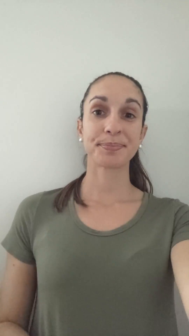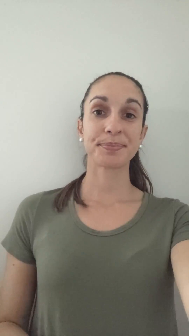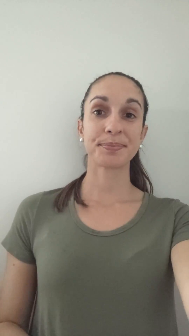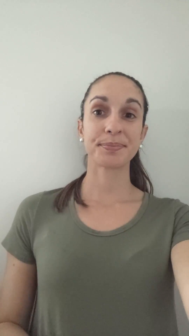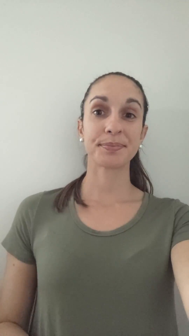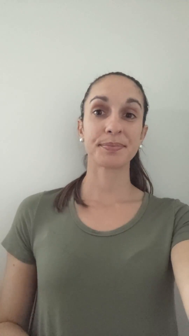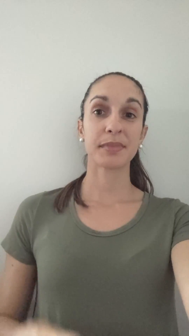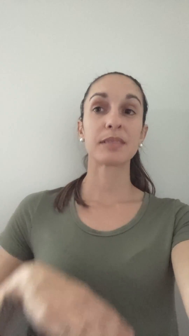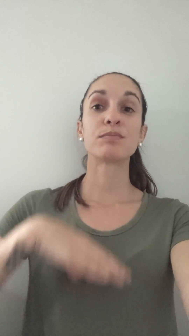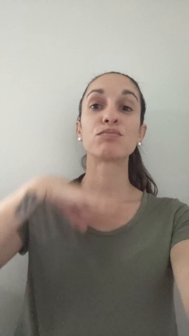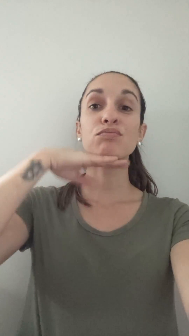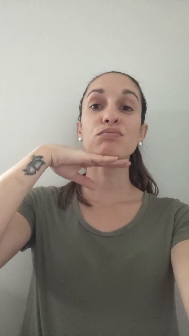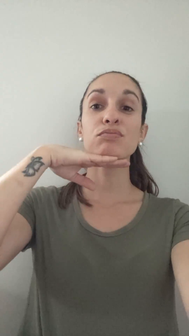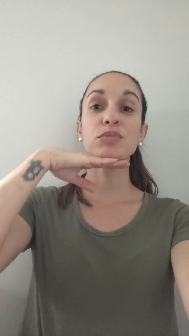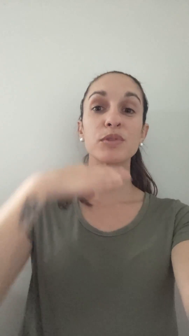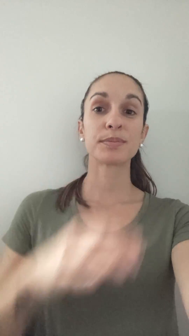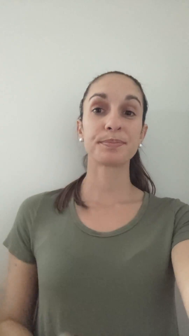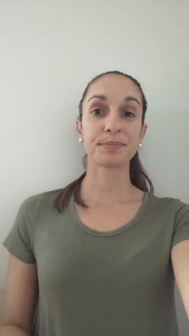full